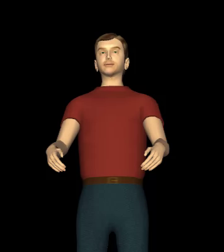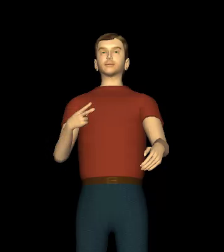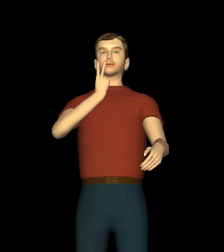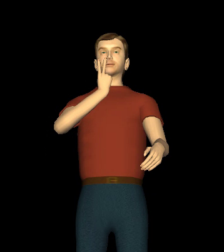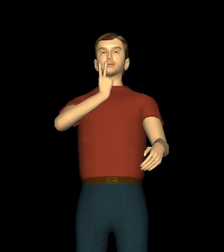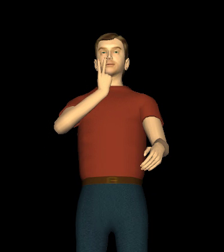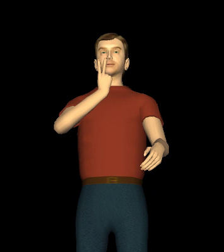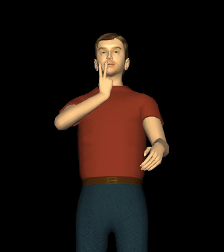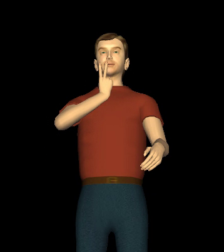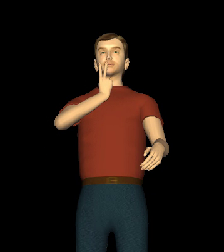يدخن